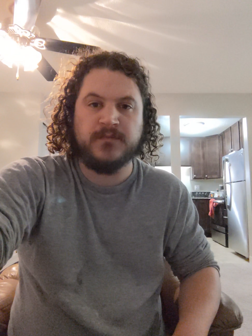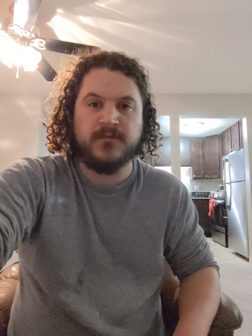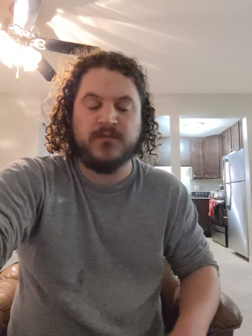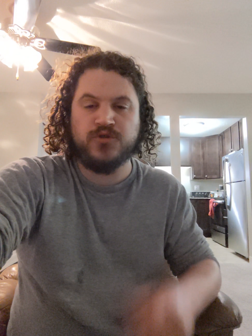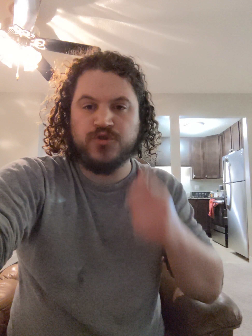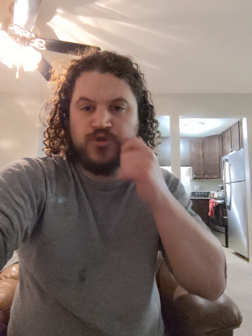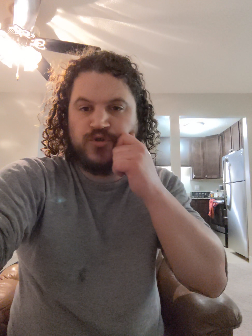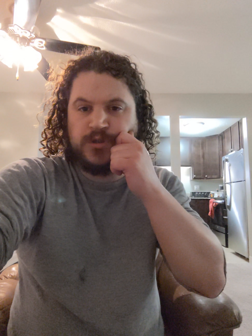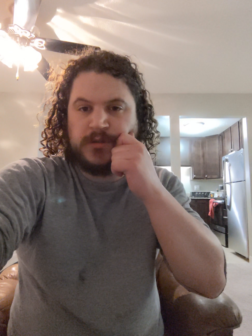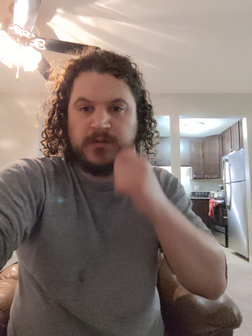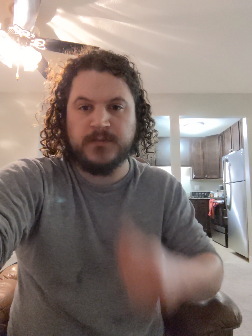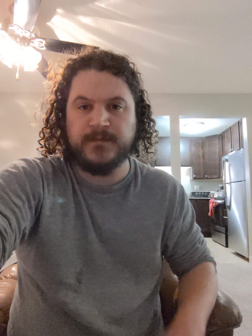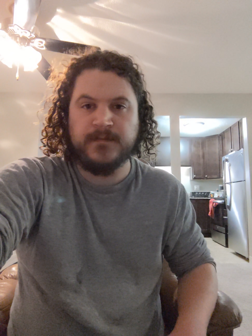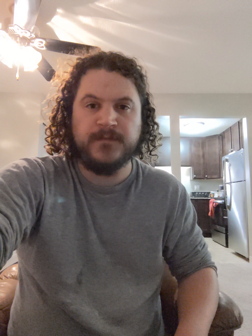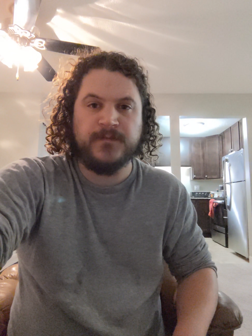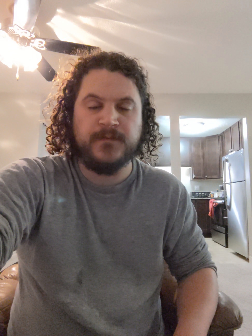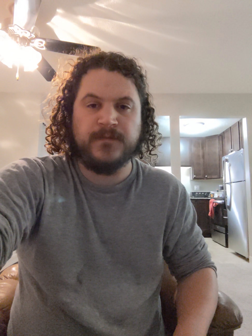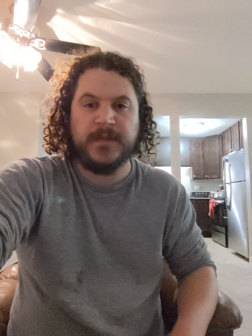cheek